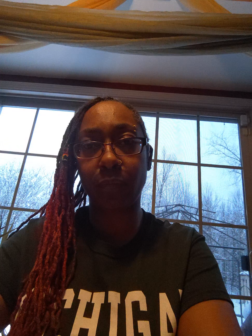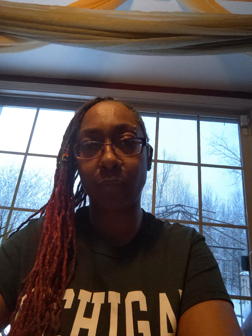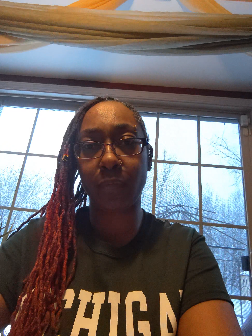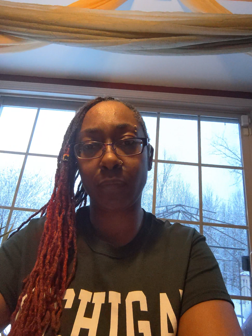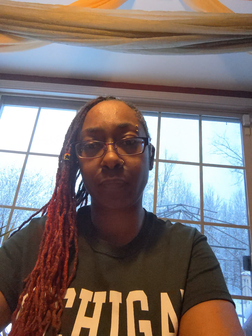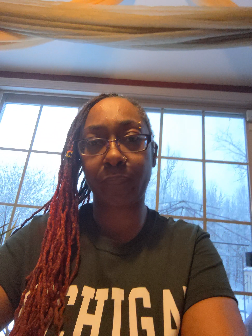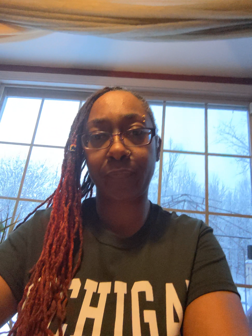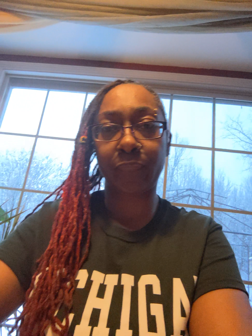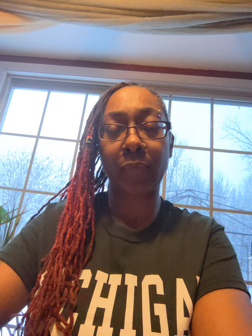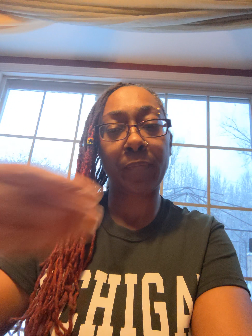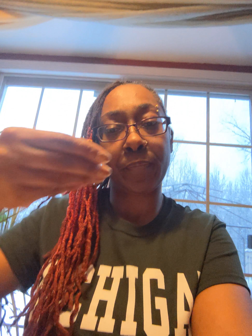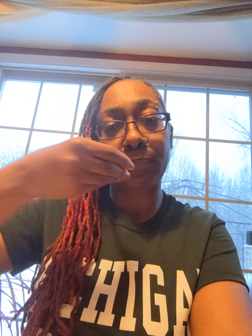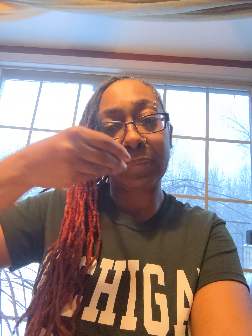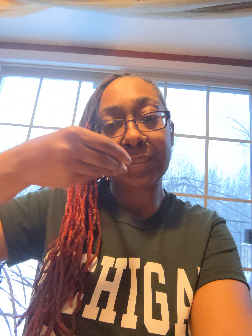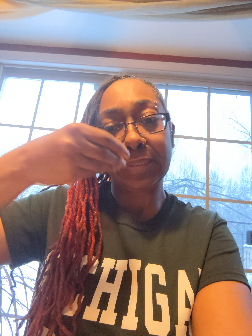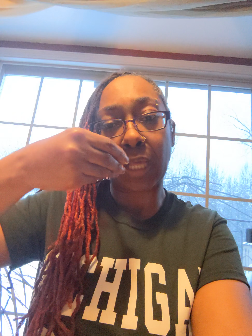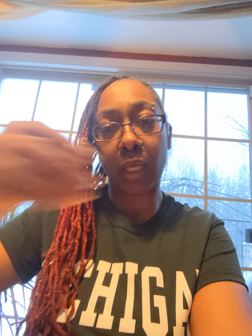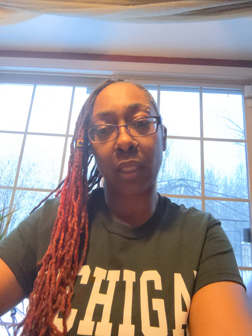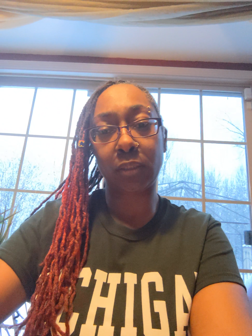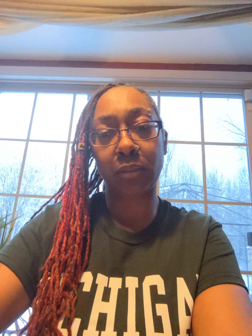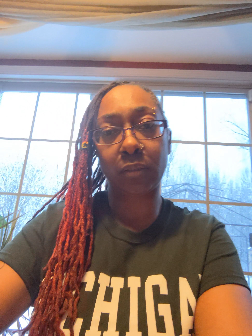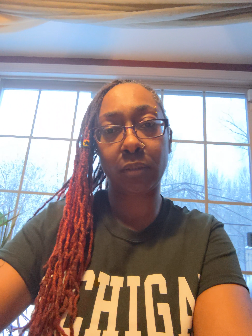pizza